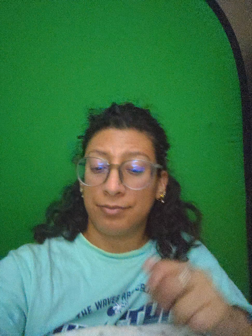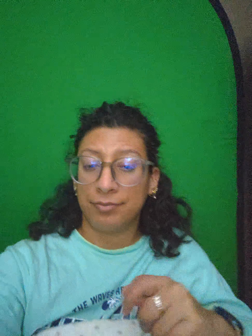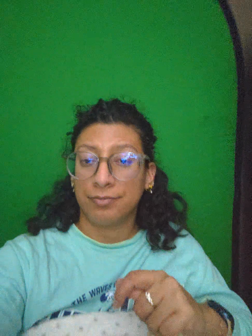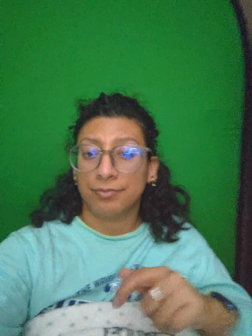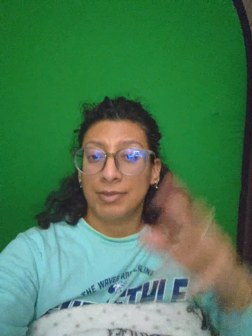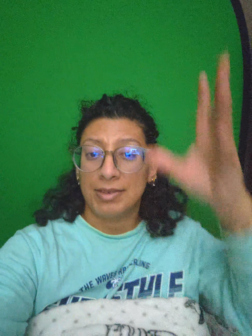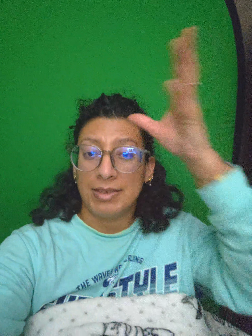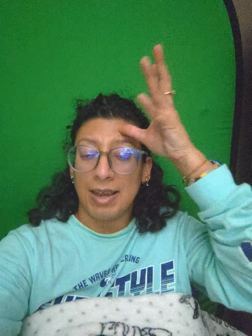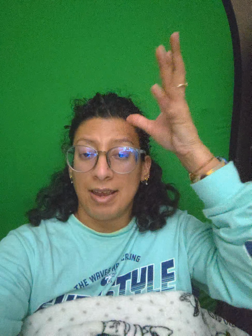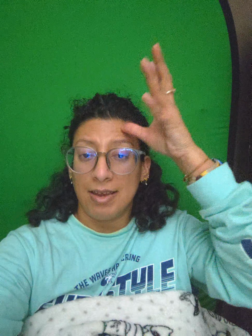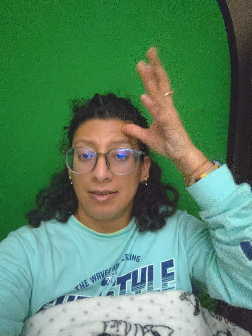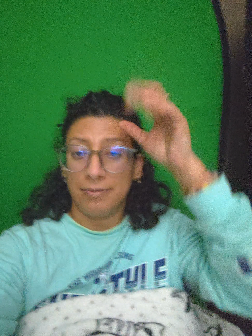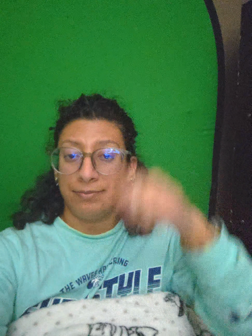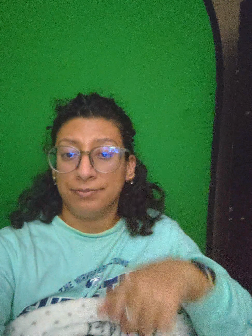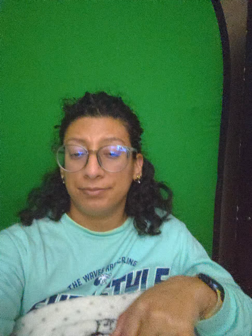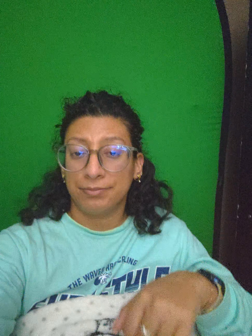dad